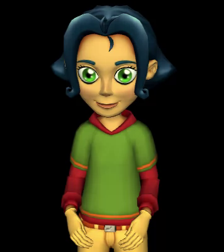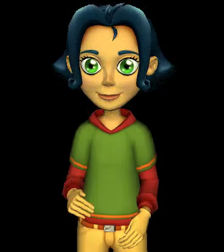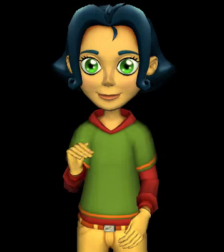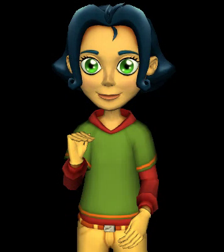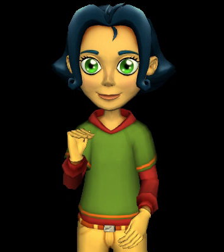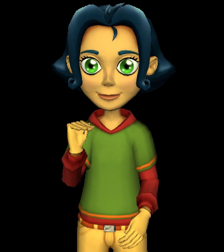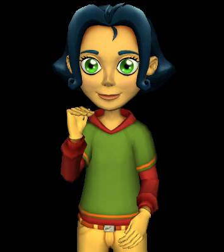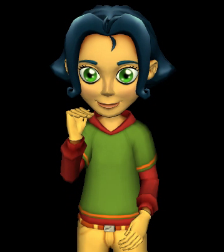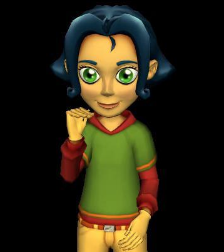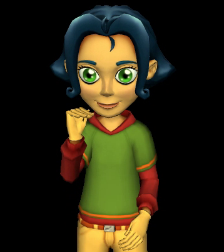يكبر